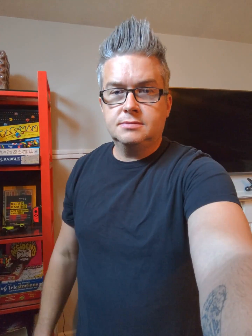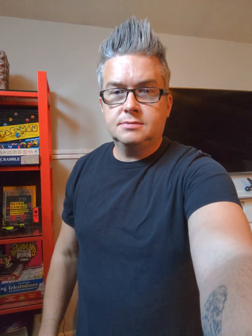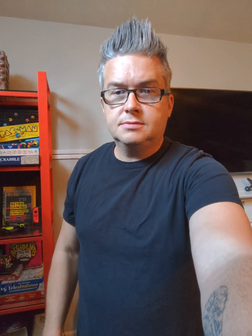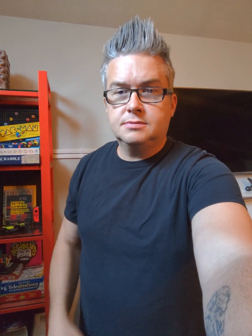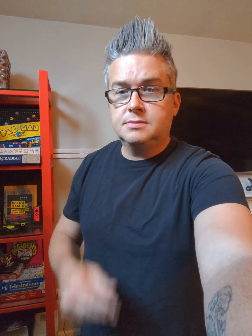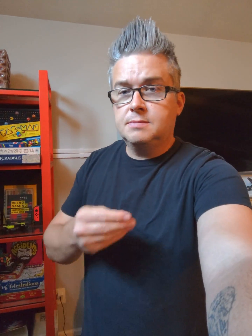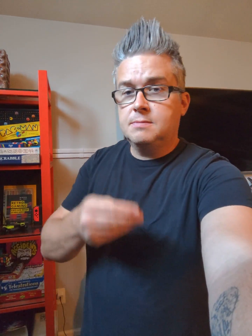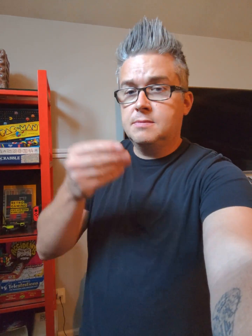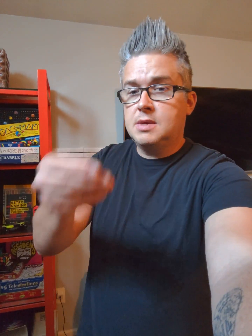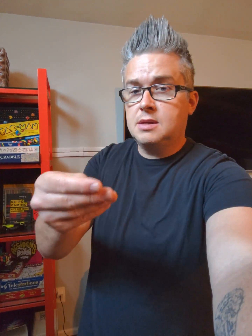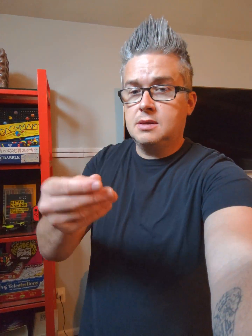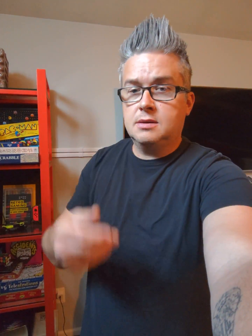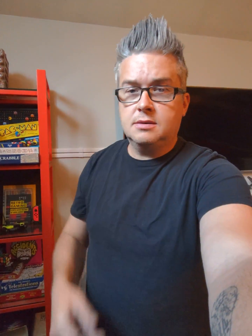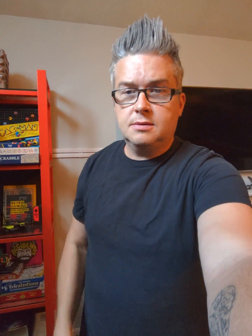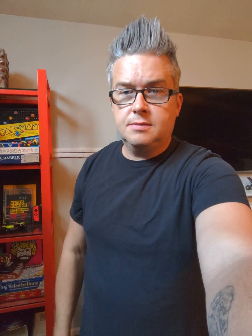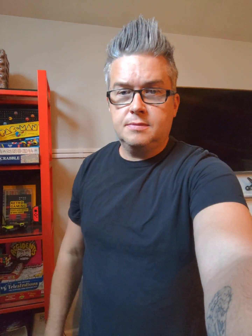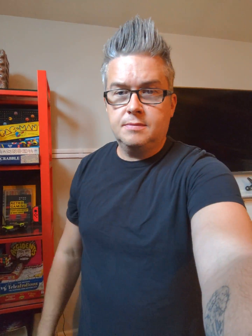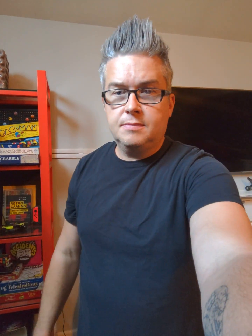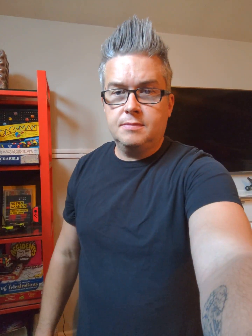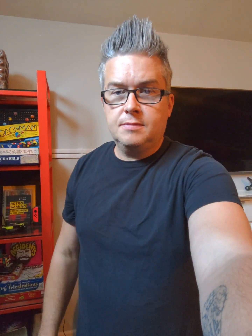buy